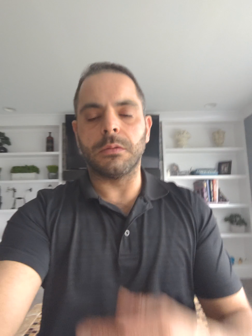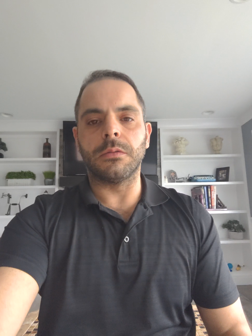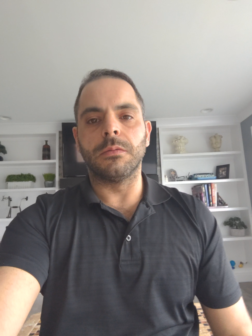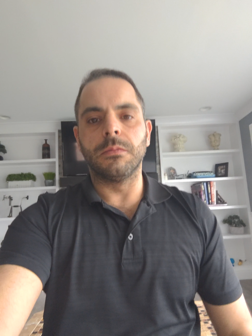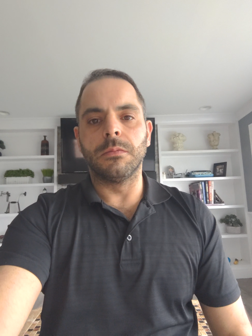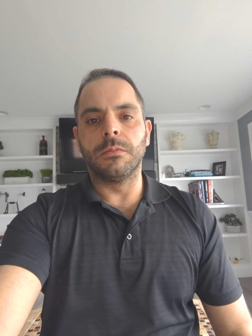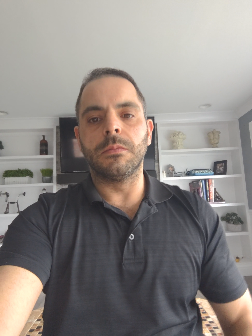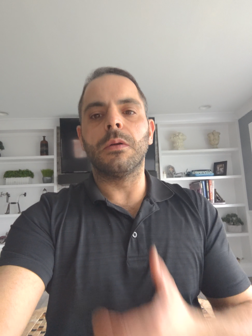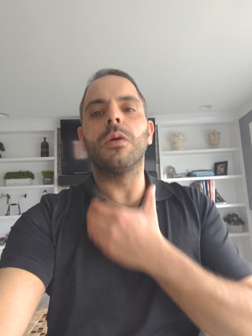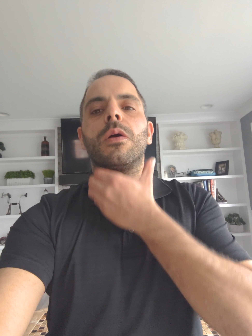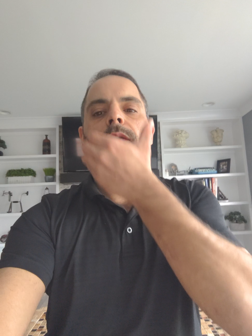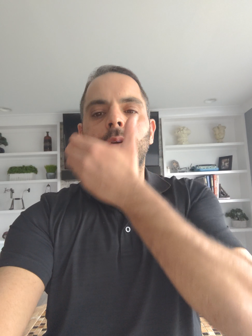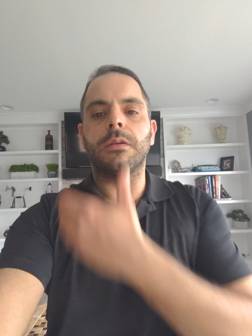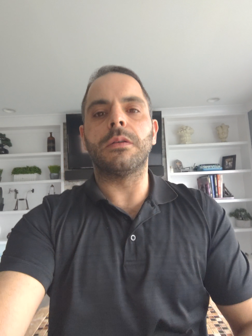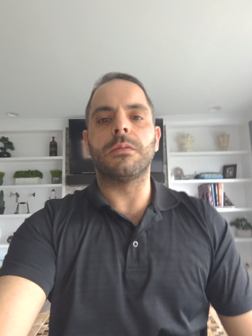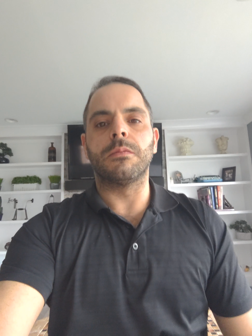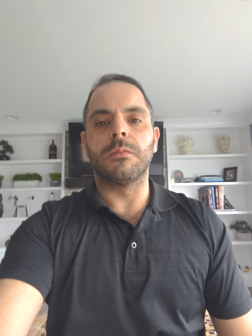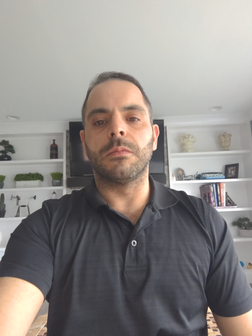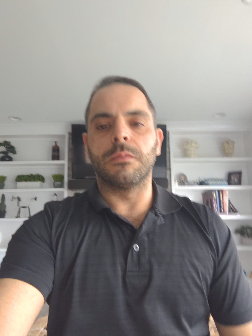giraffe